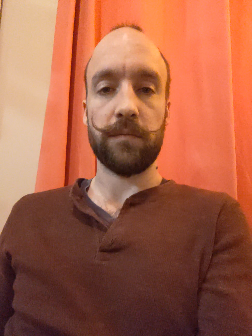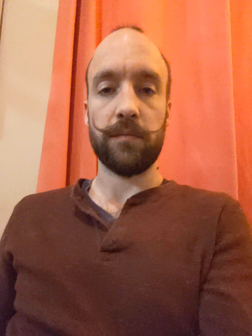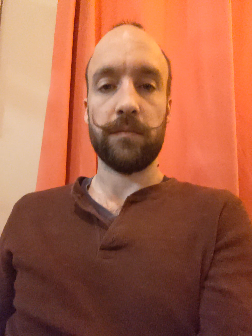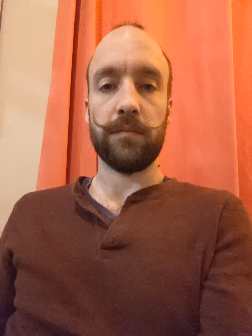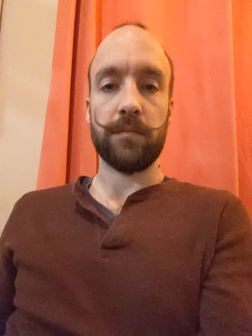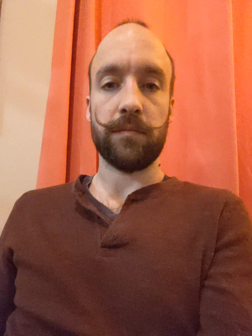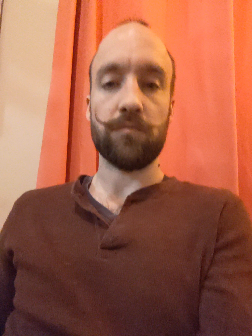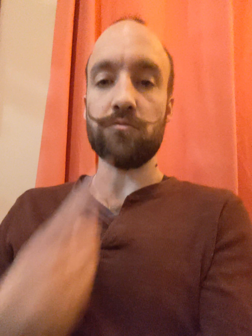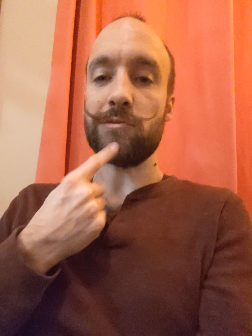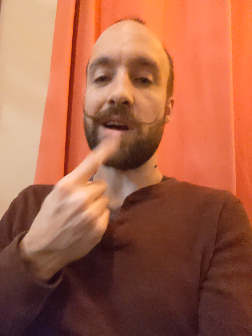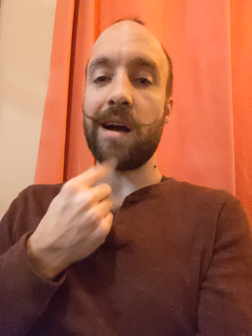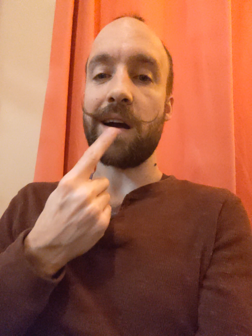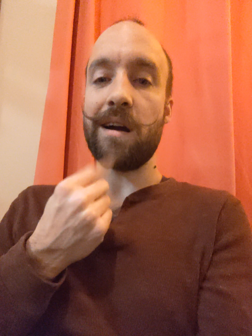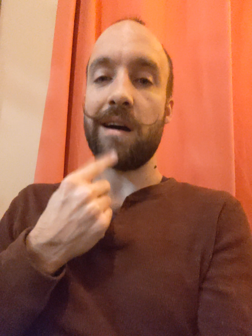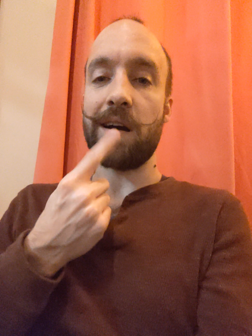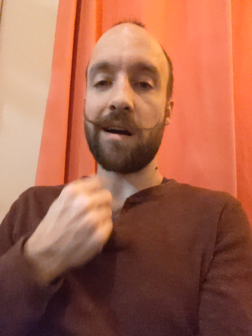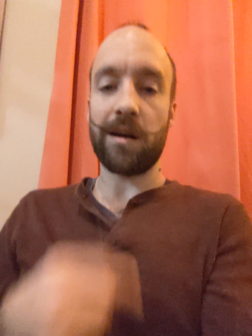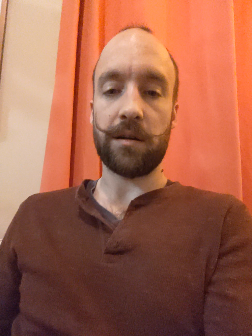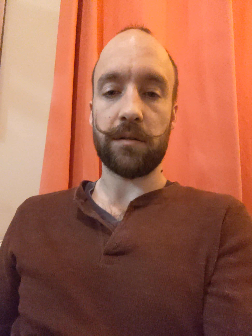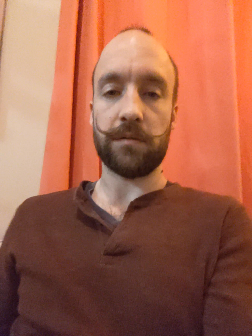red